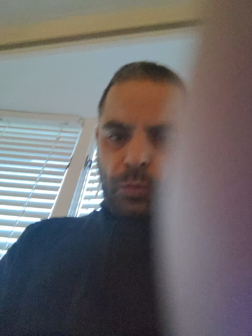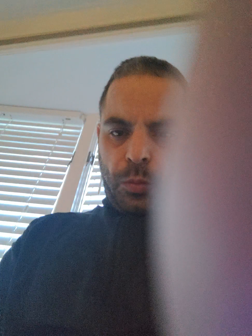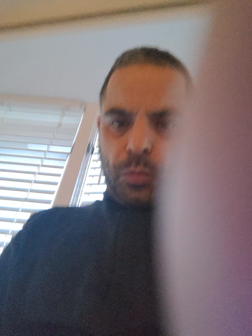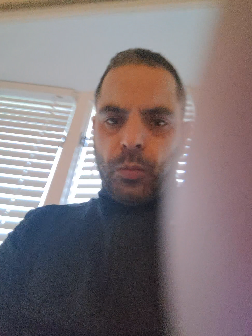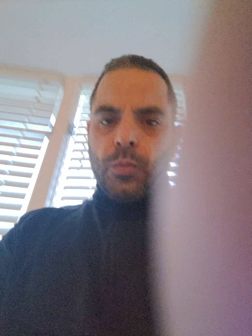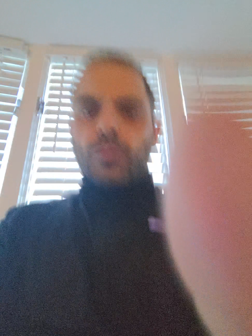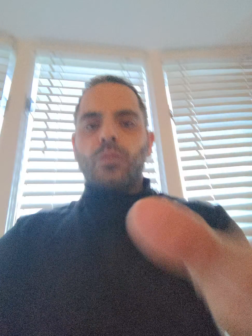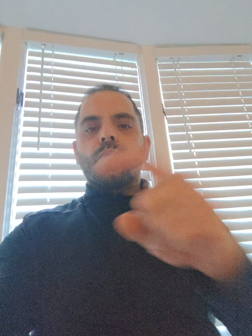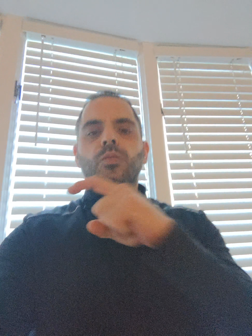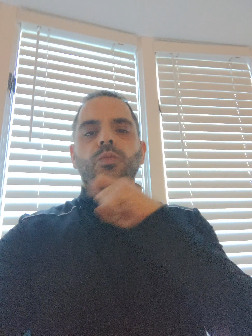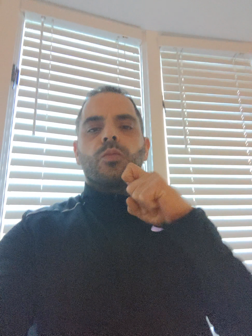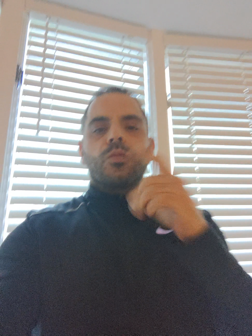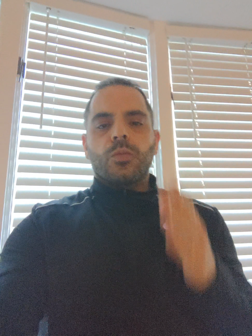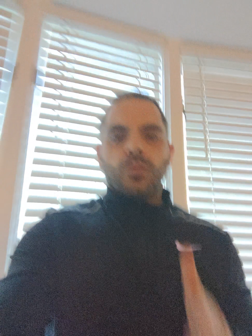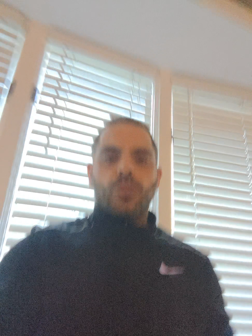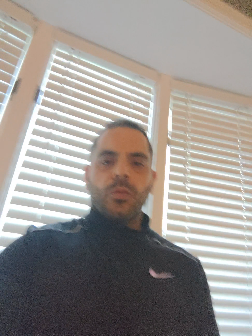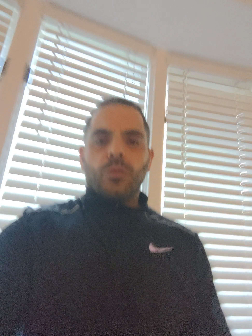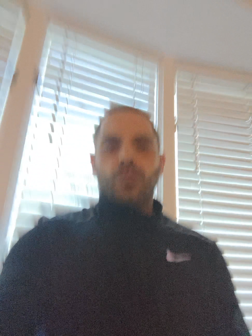dryer